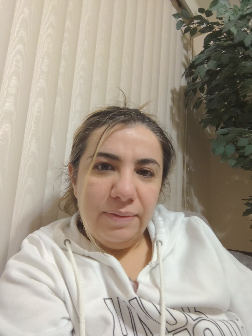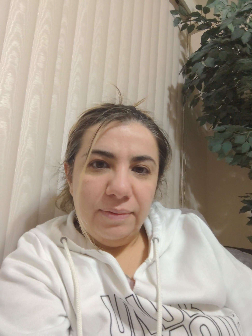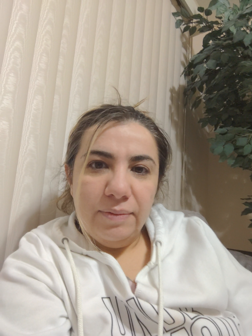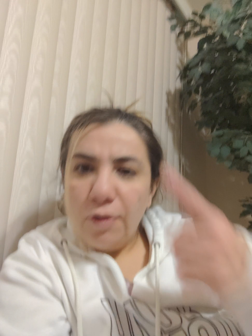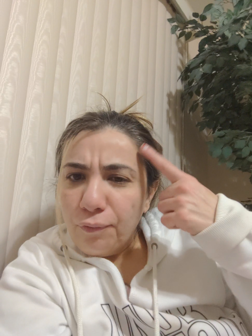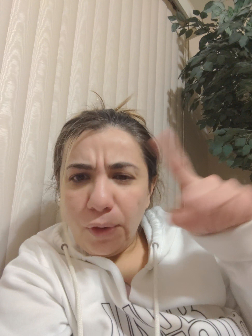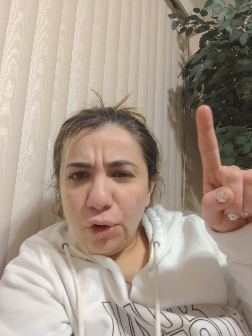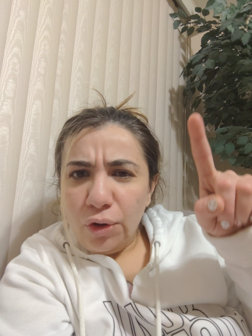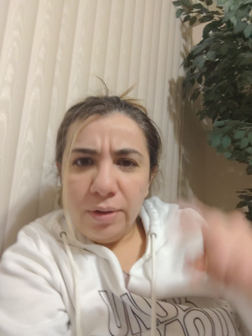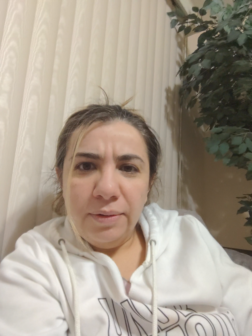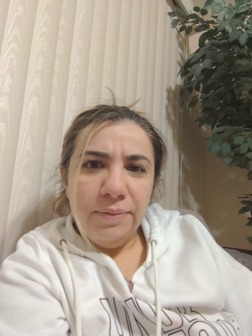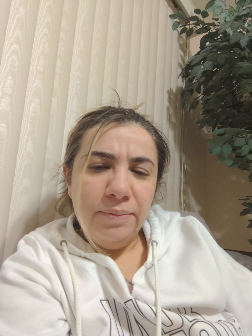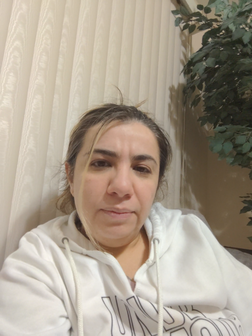for